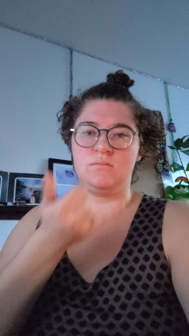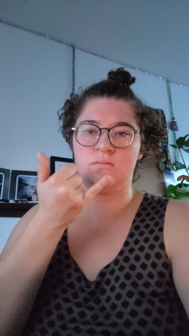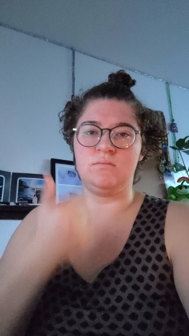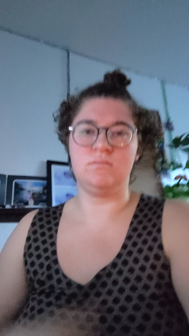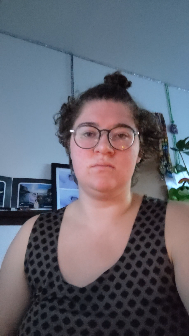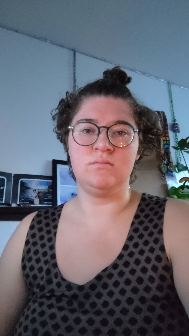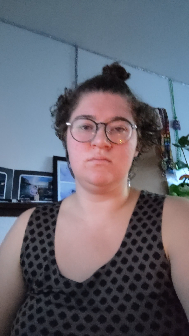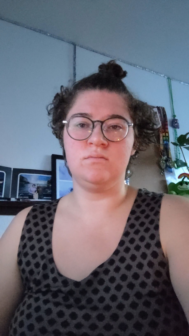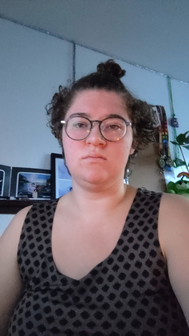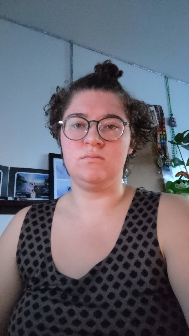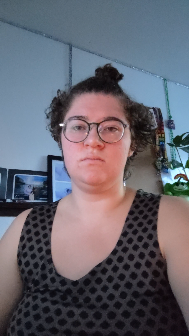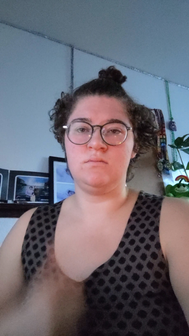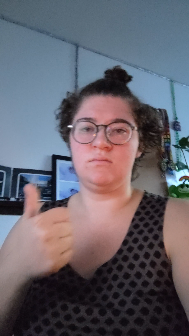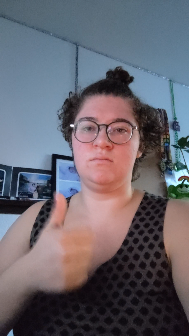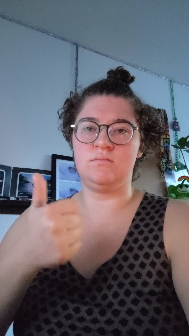help